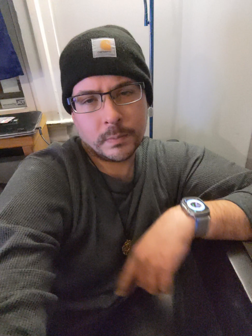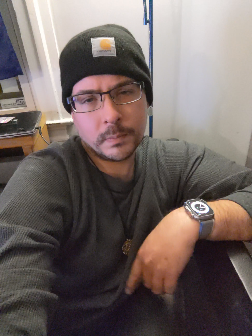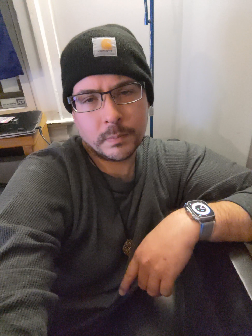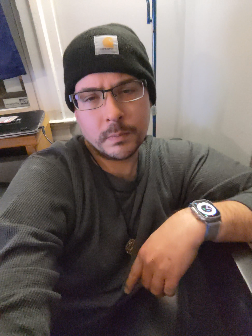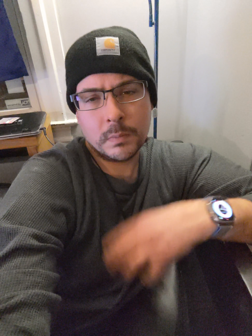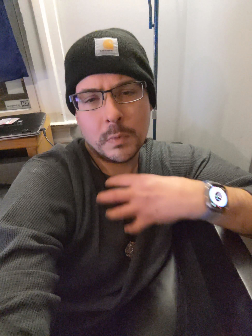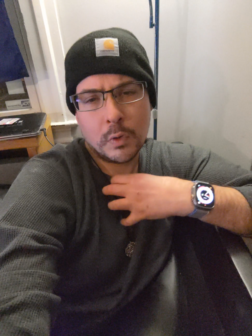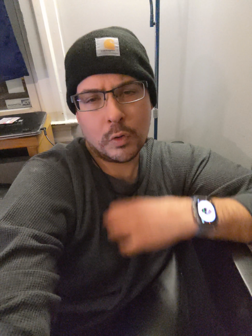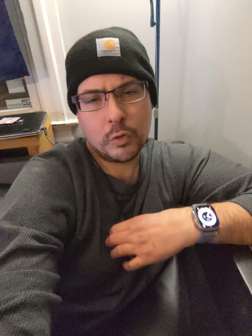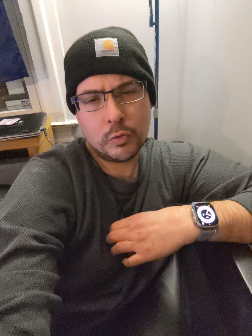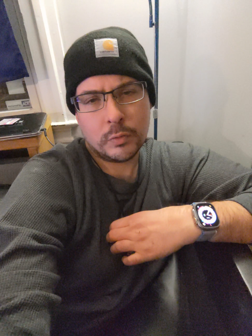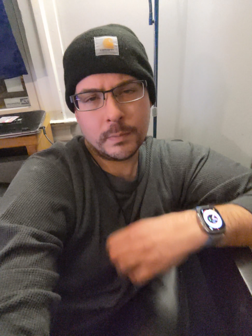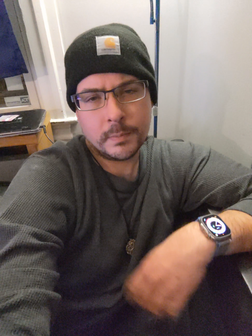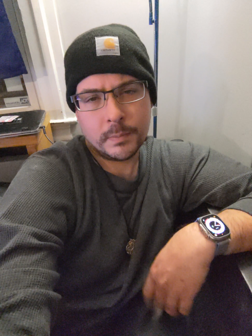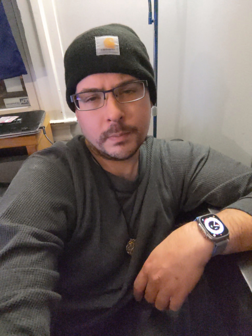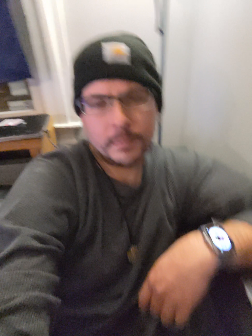hungry